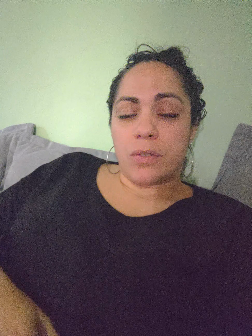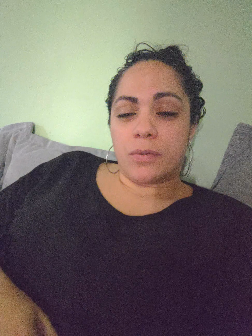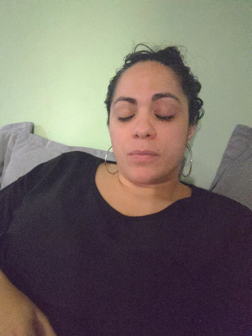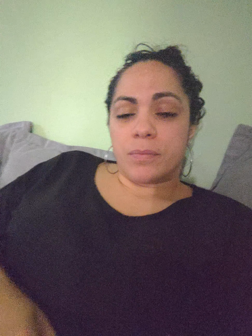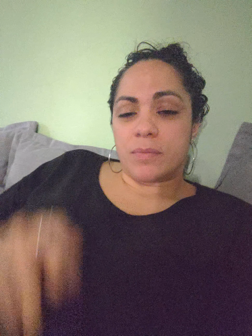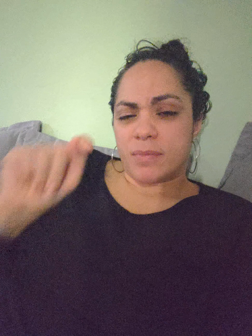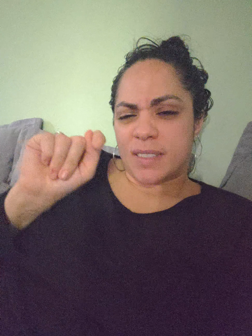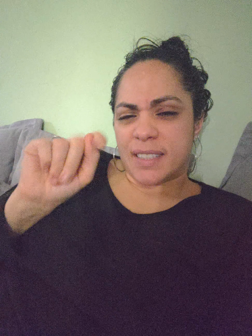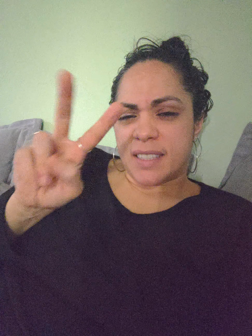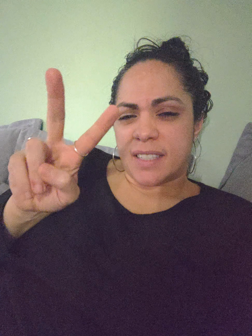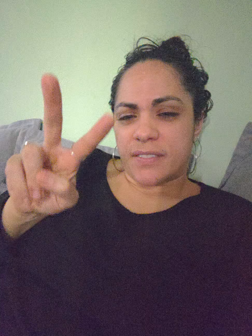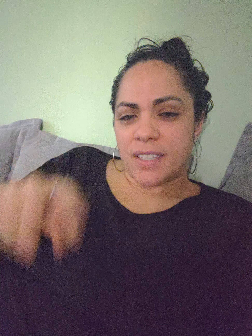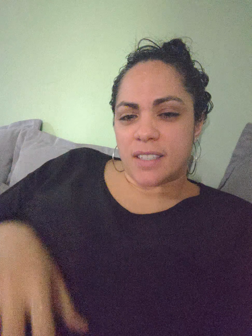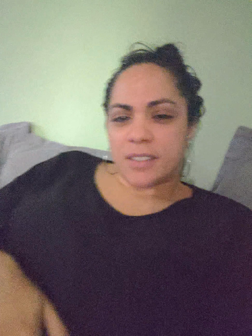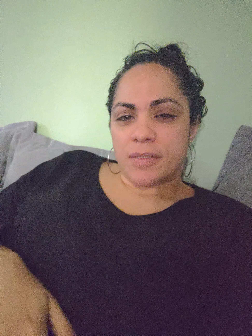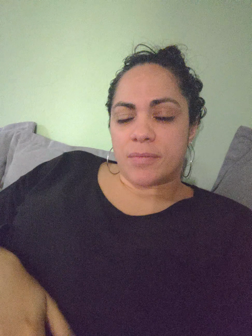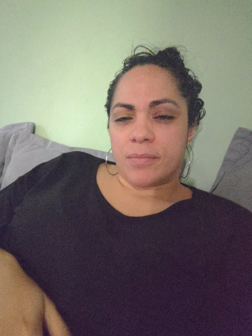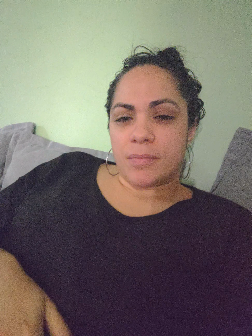TV